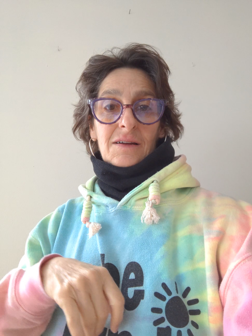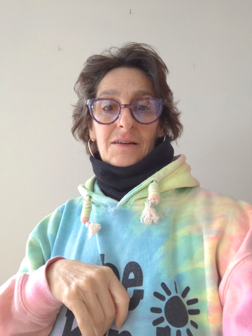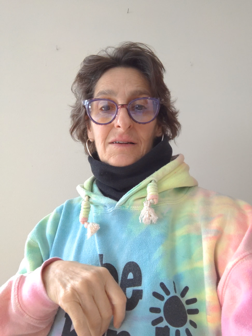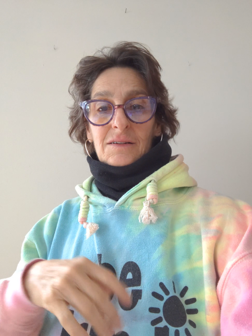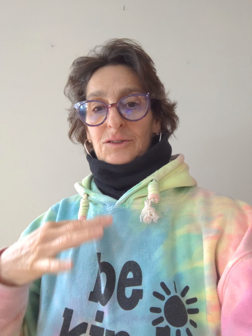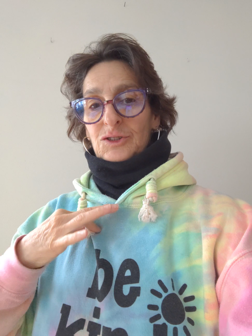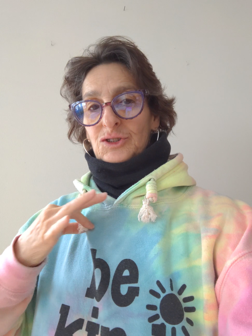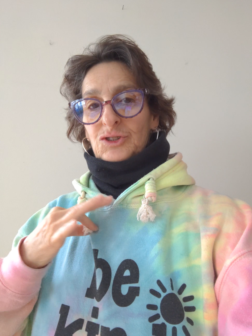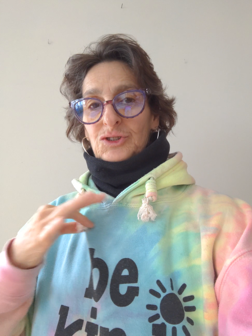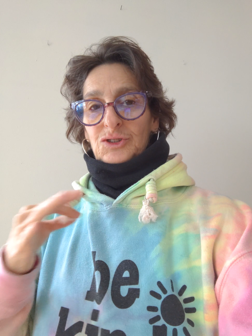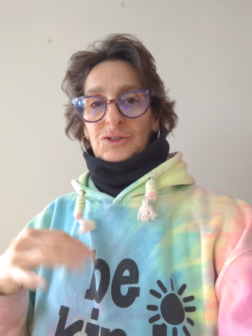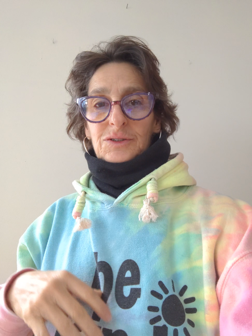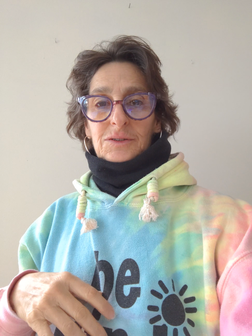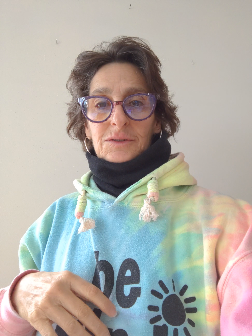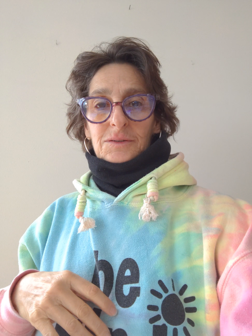shirt